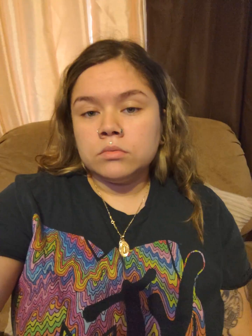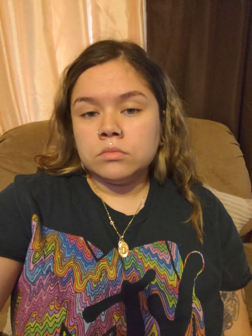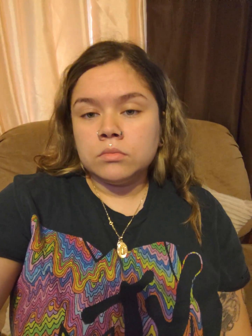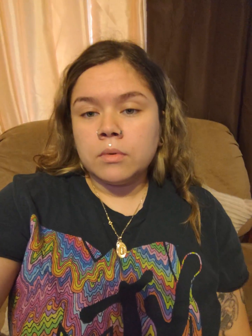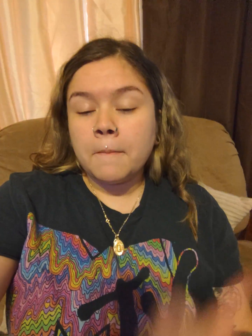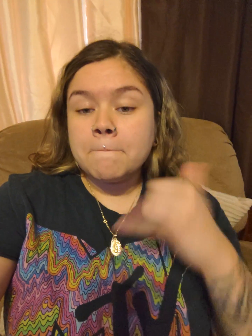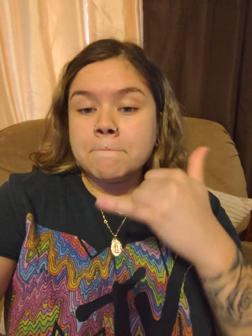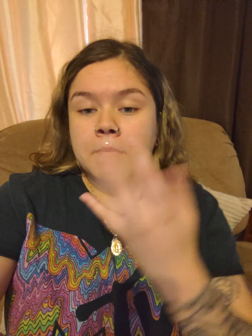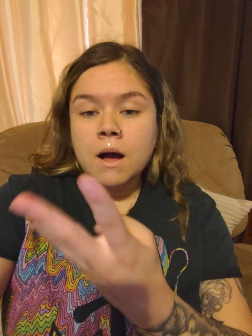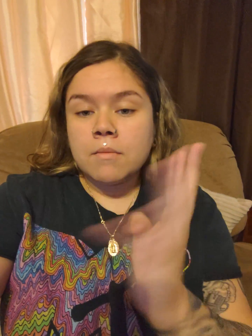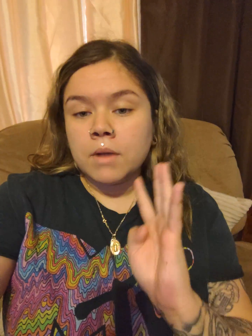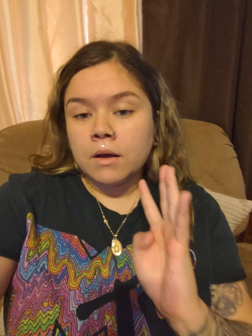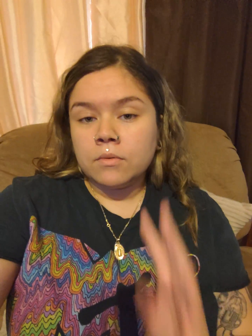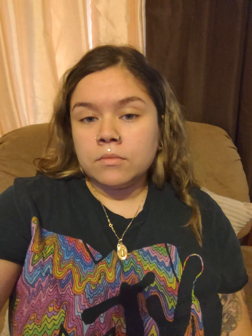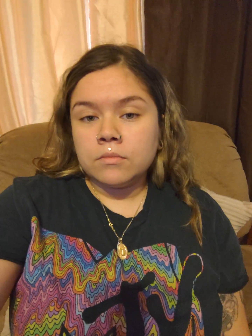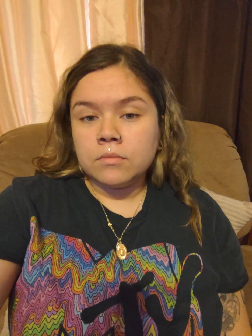playpen